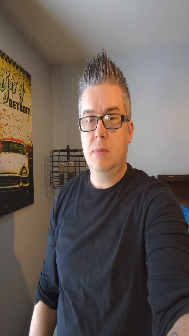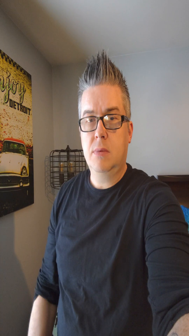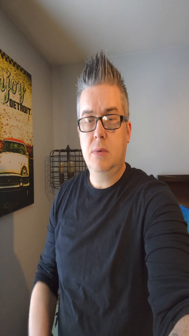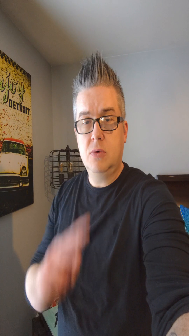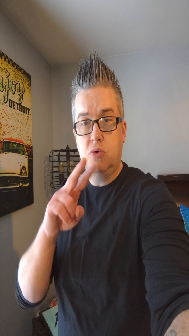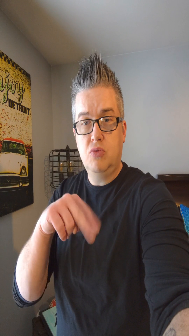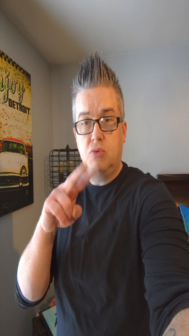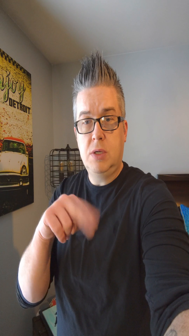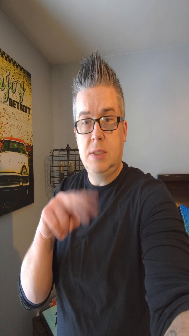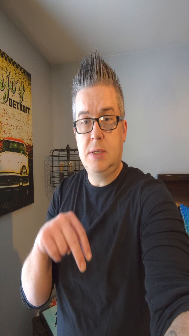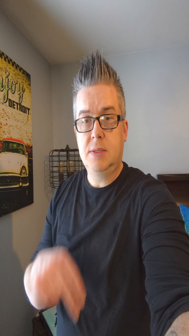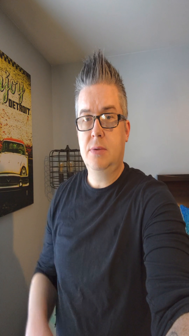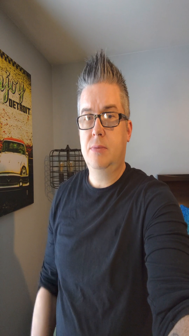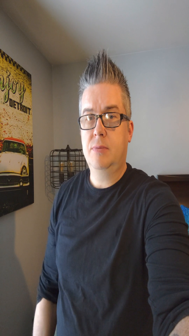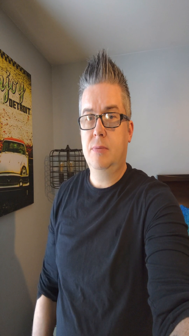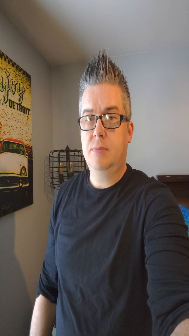read